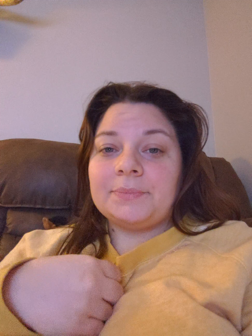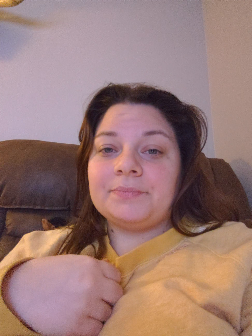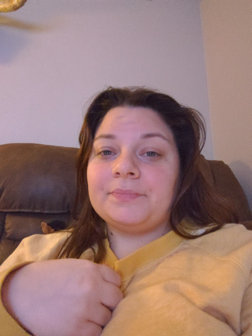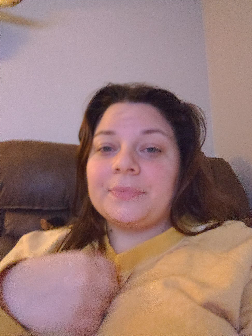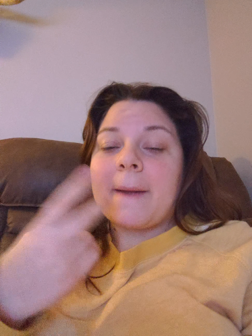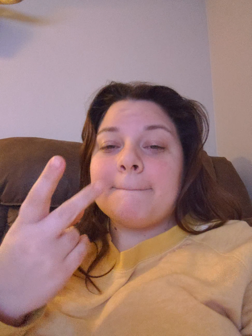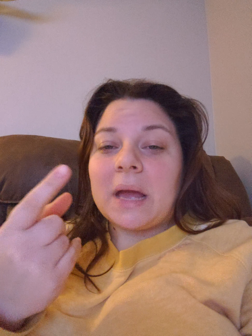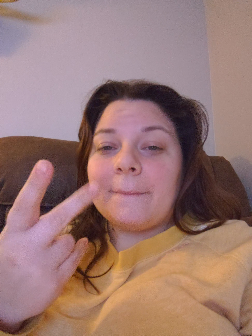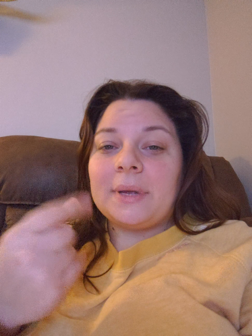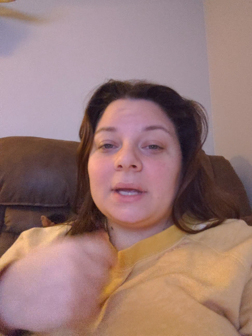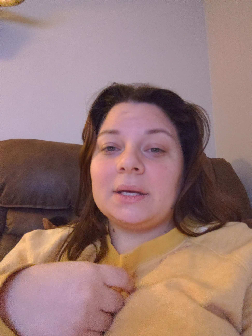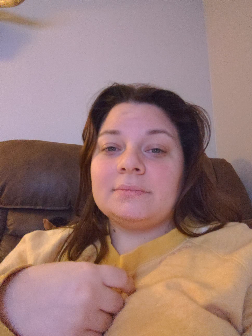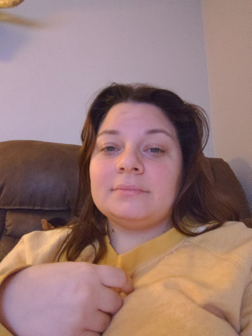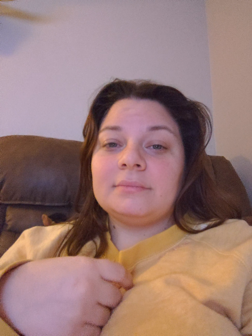puppy